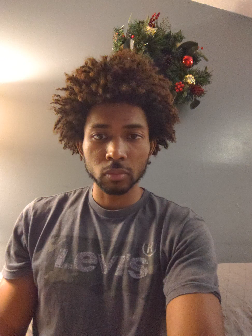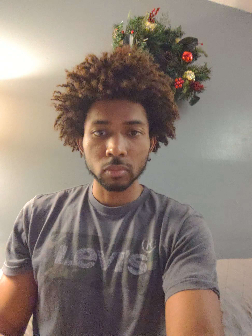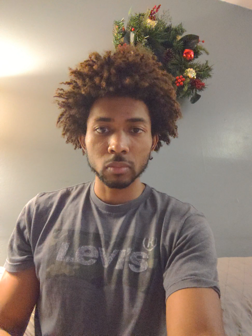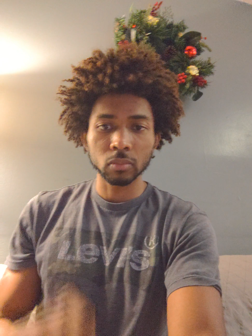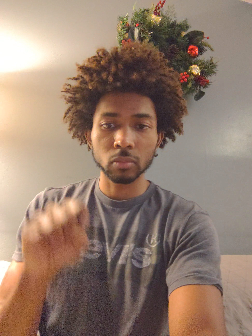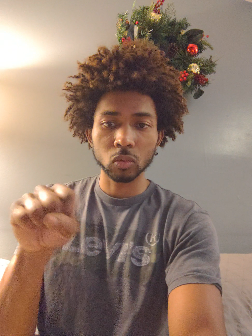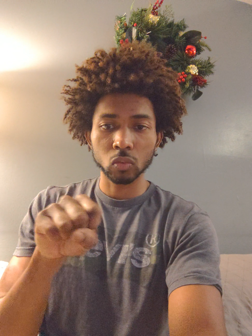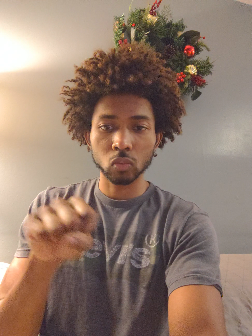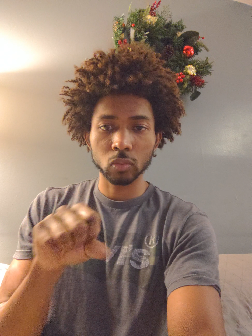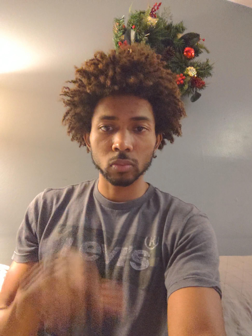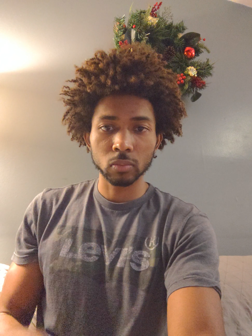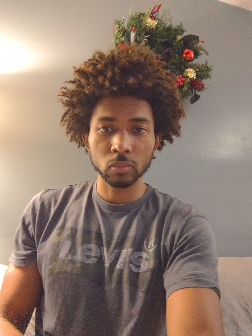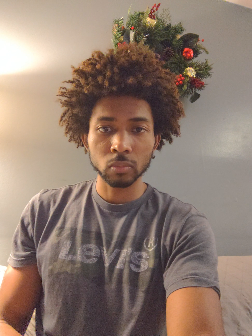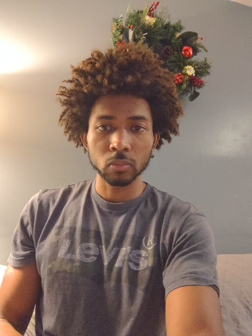shoe